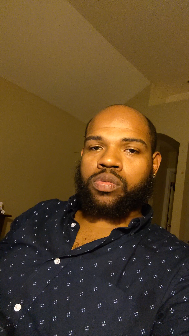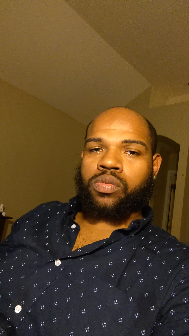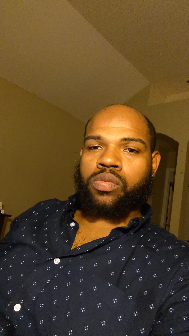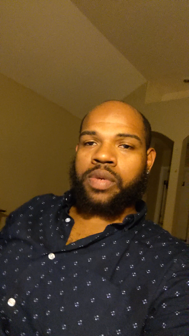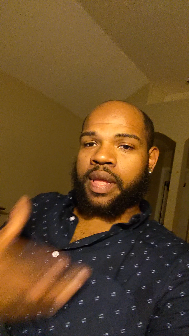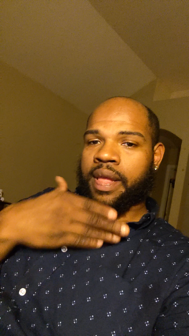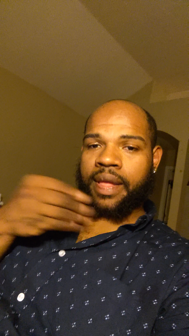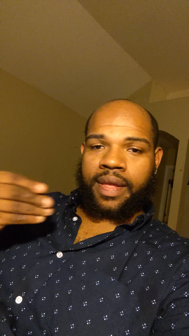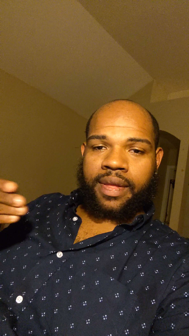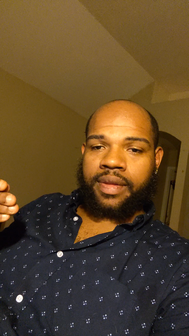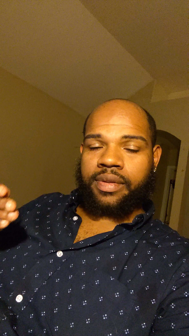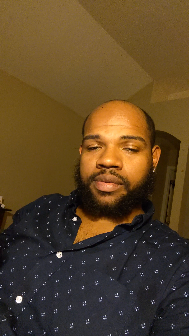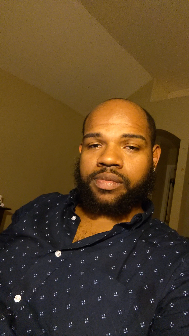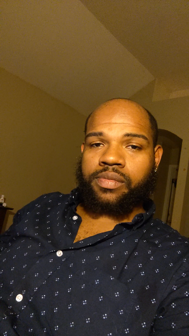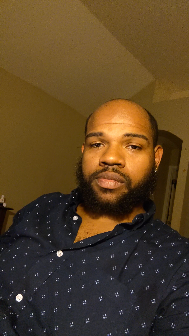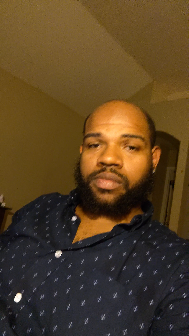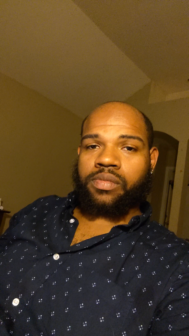and